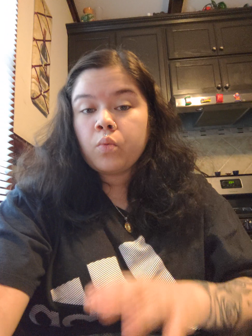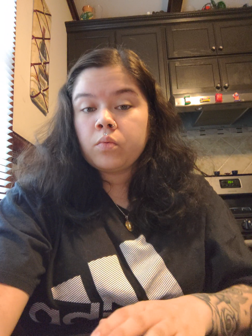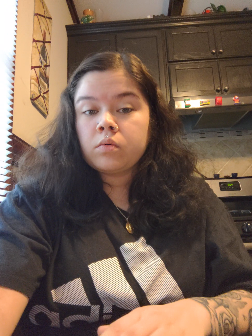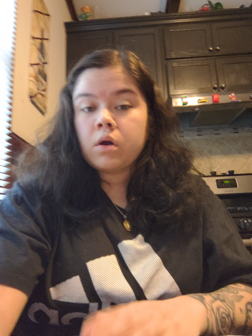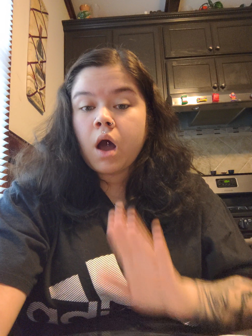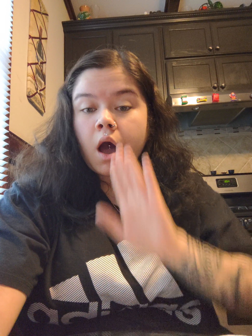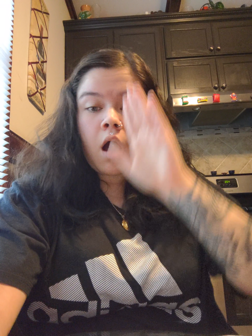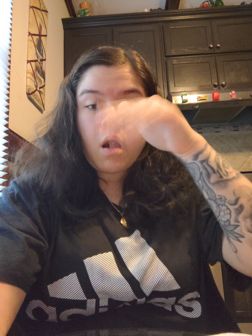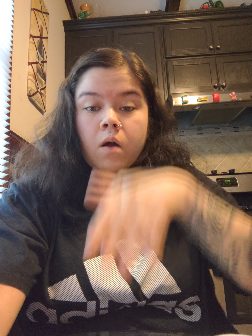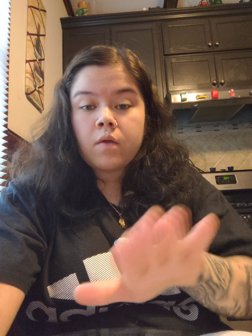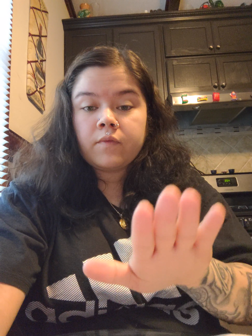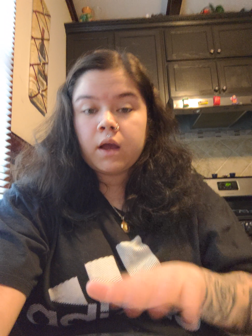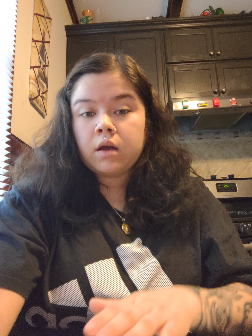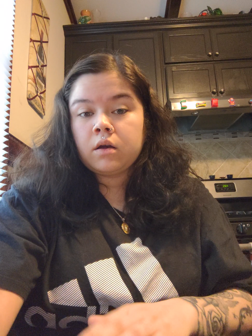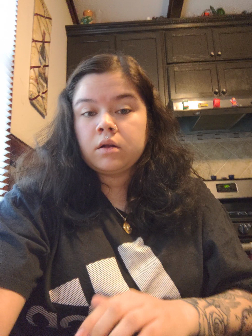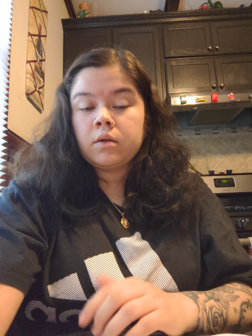elephant